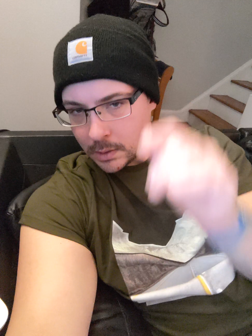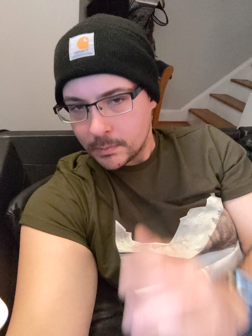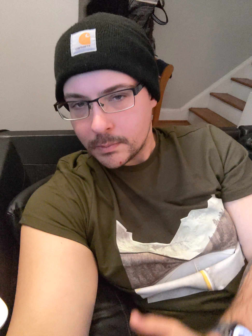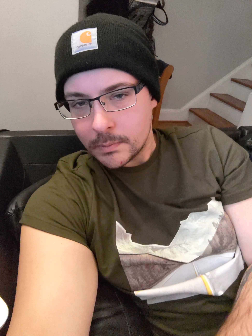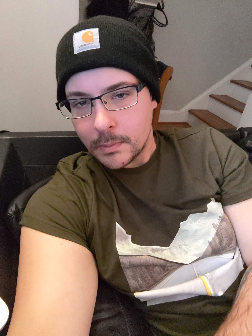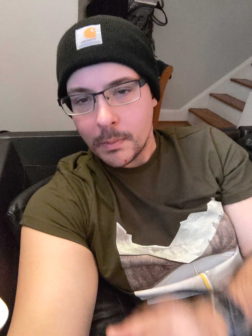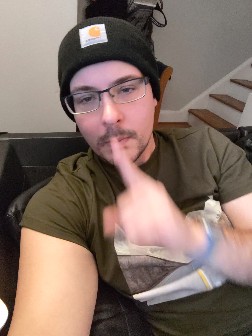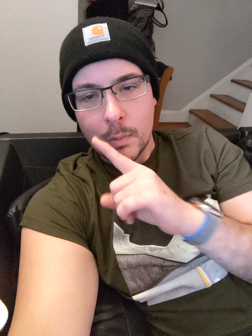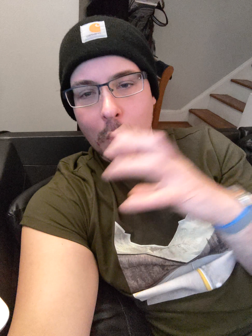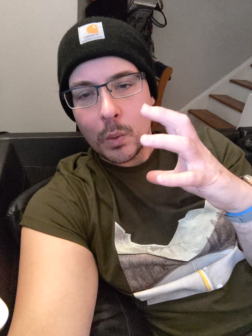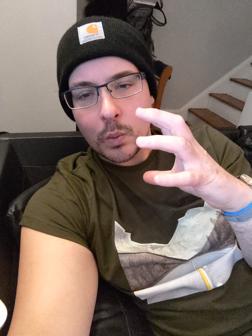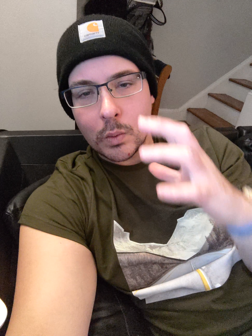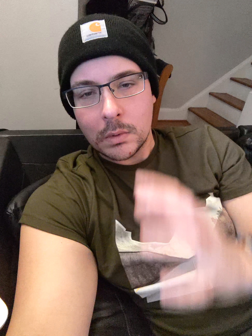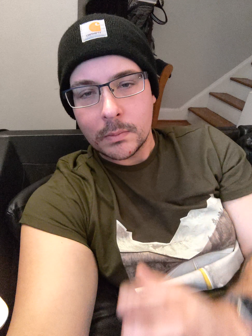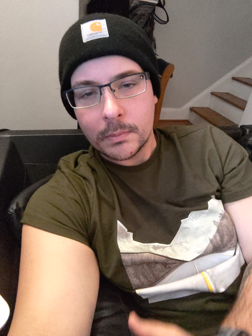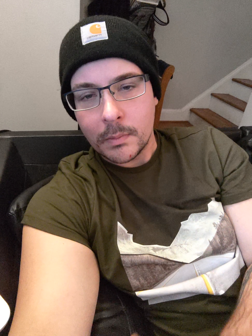balloon